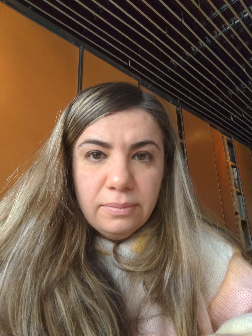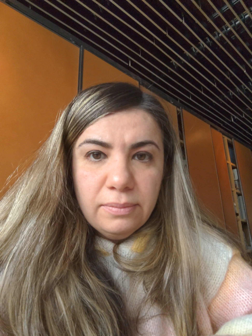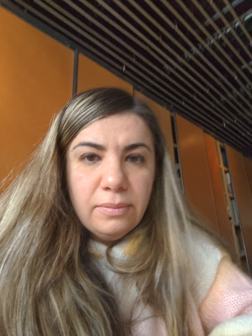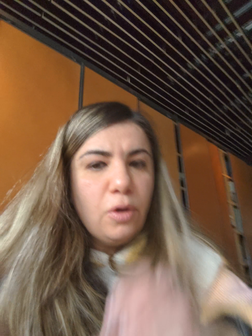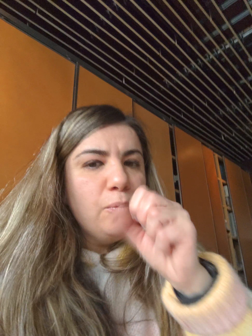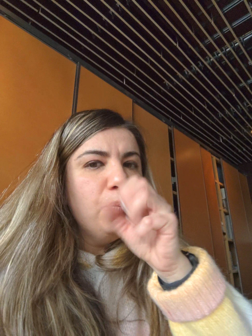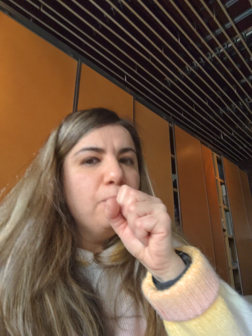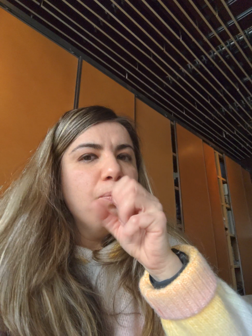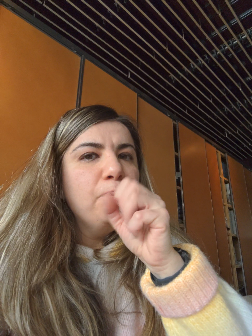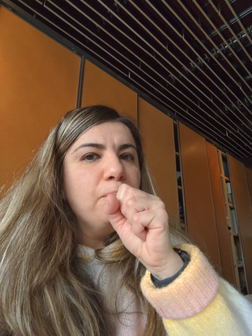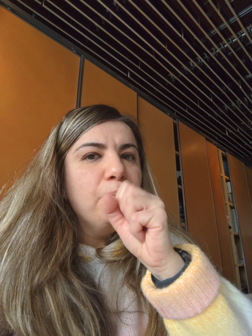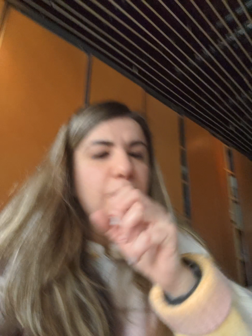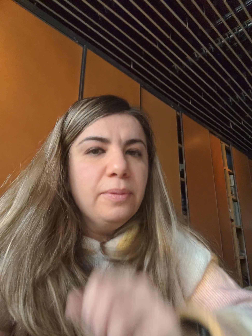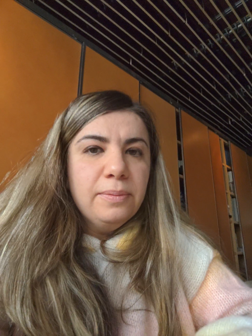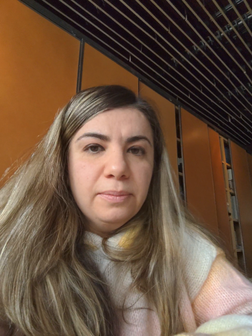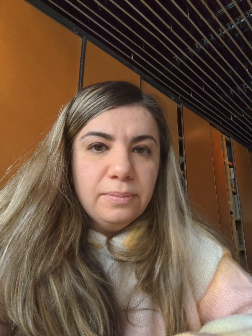orange